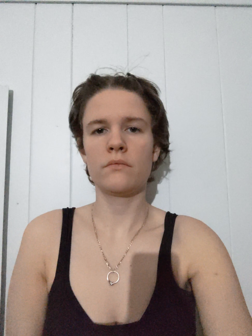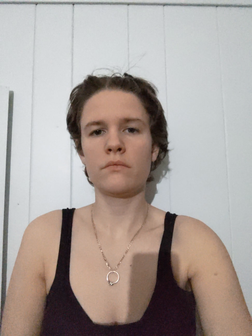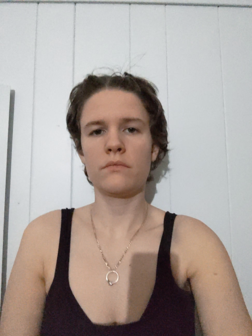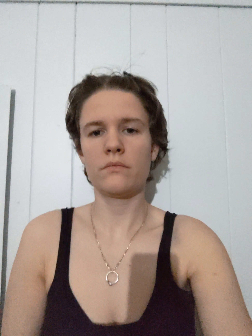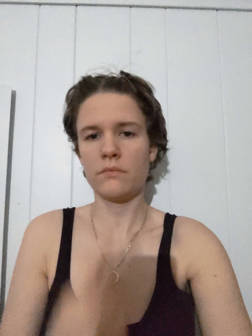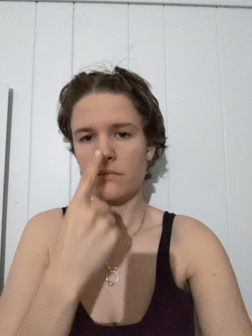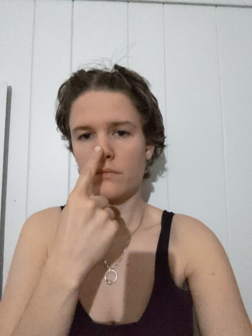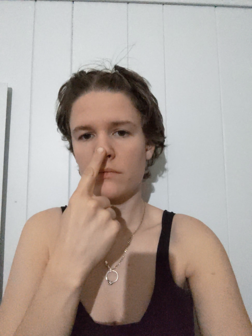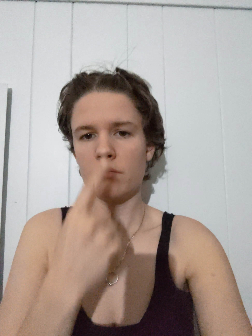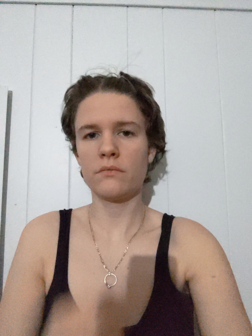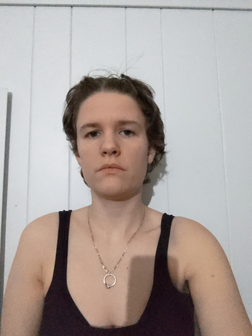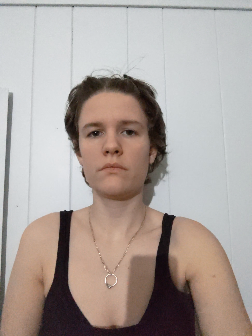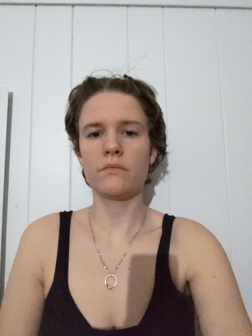nose